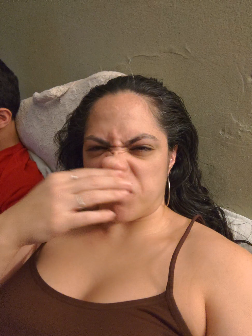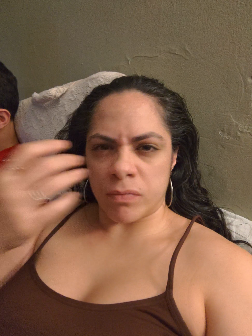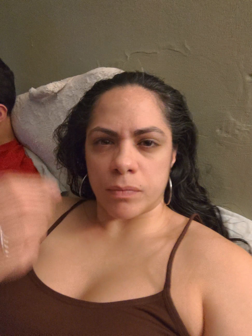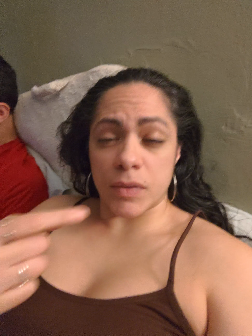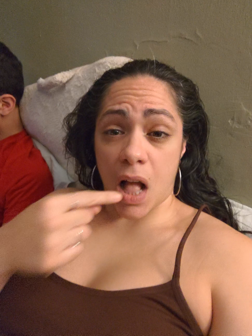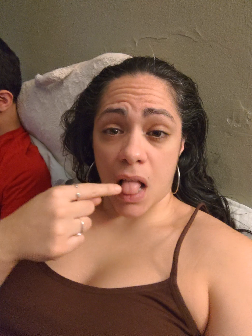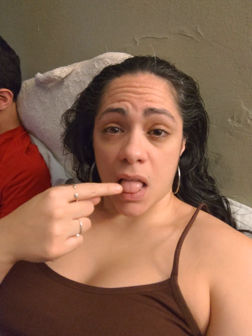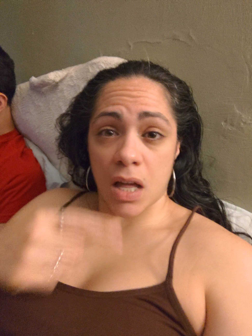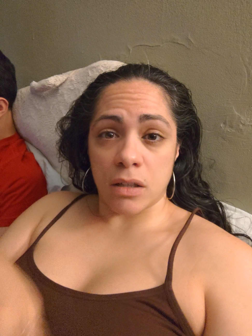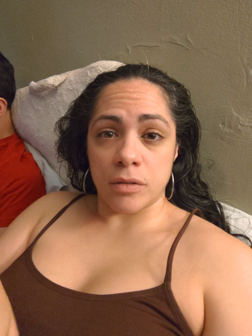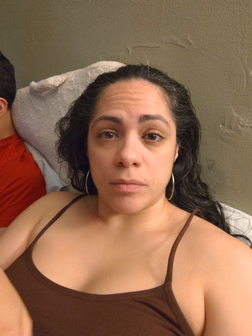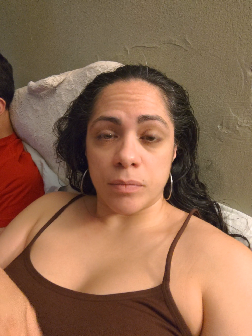tongue